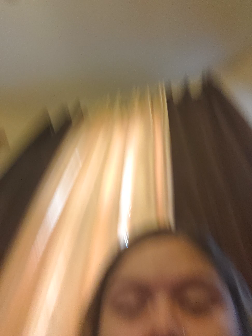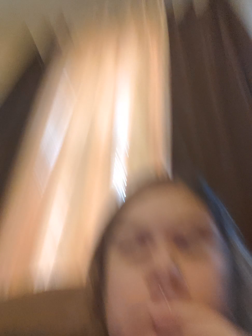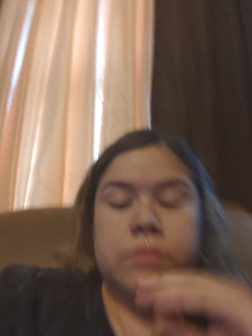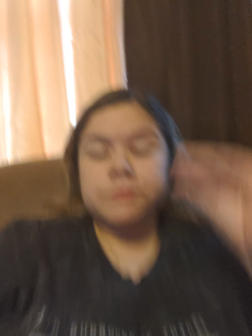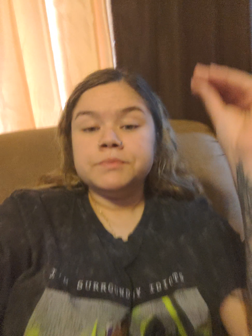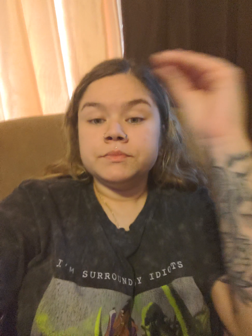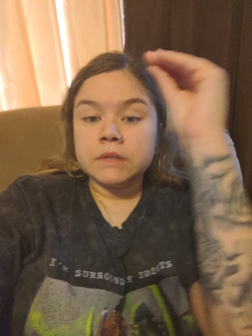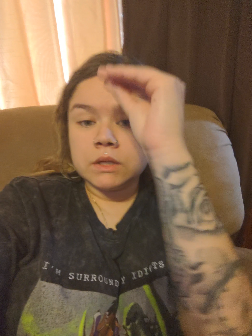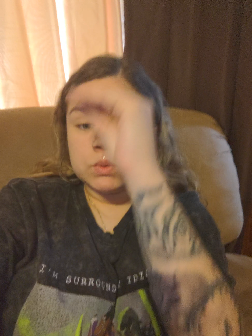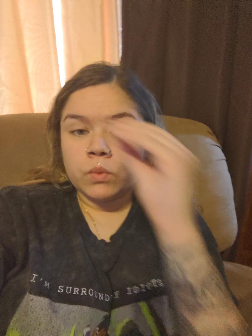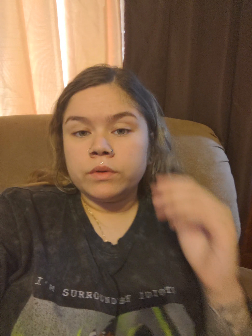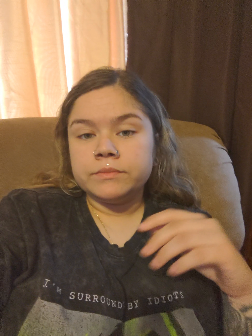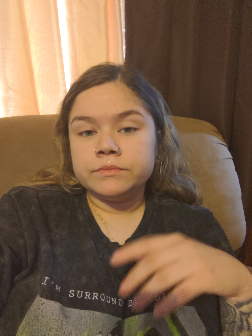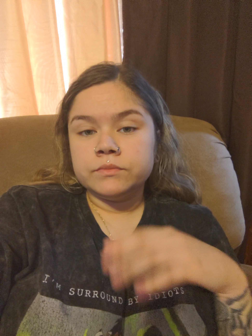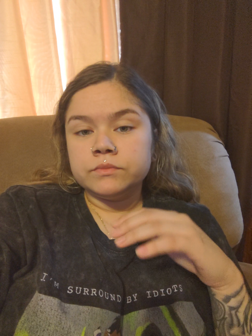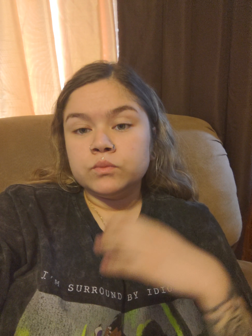dinosaur